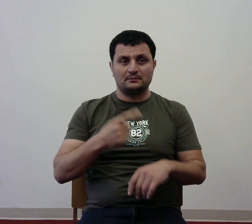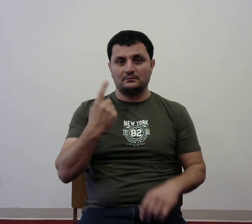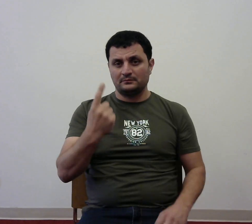1